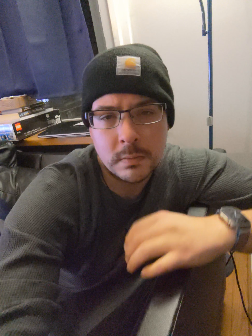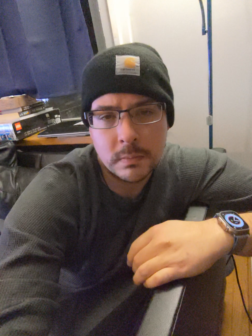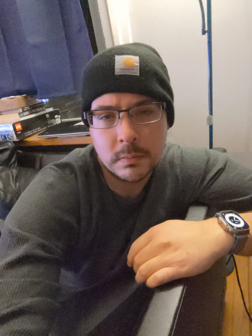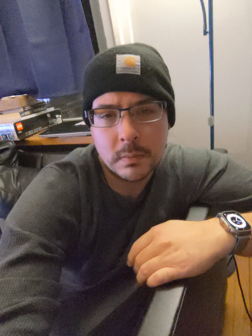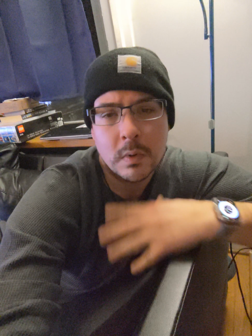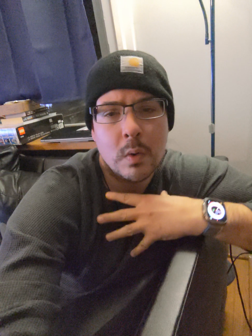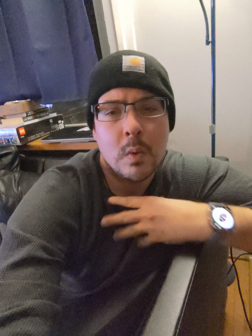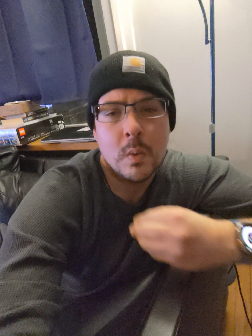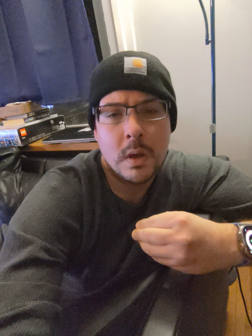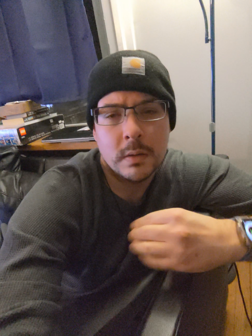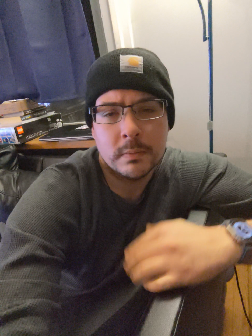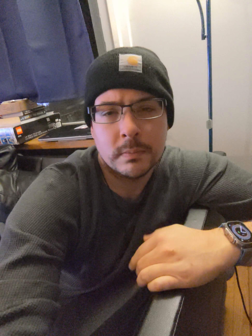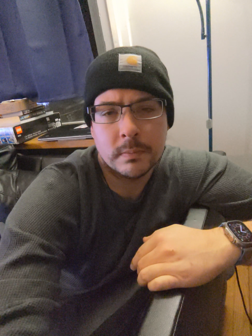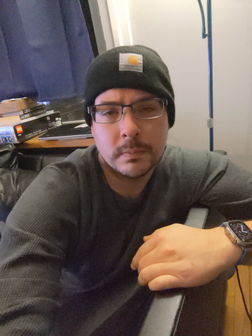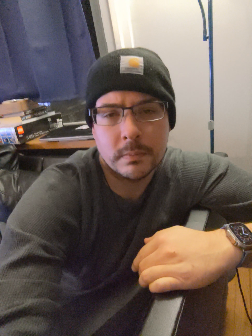white